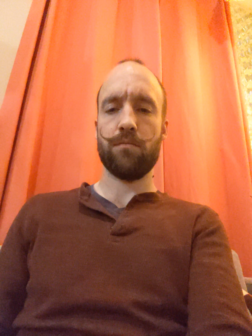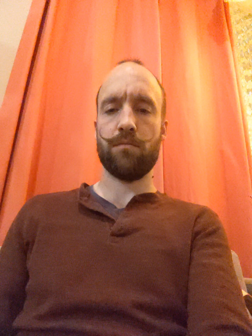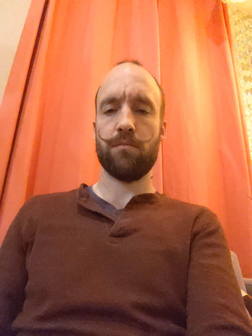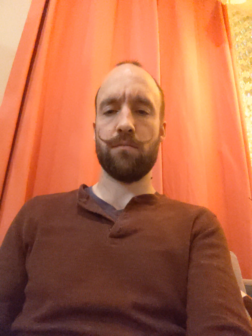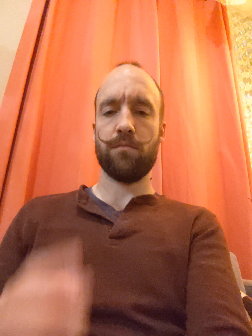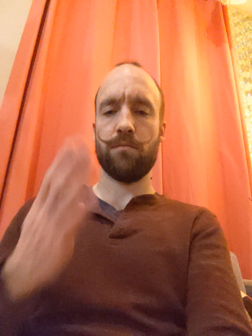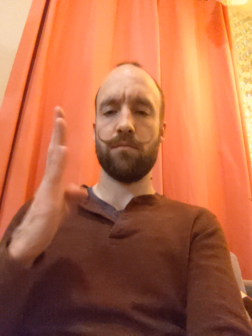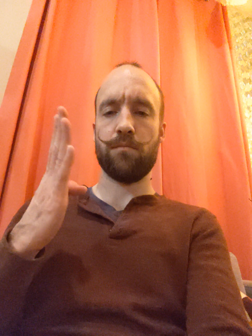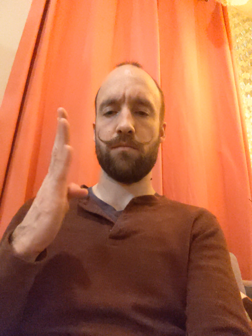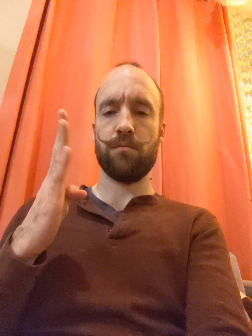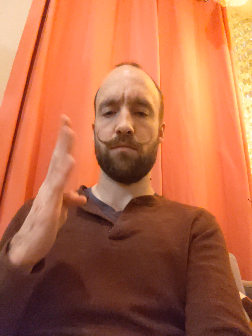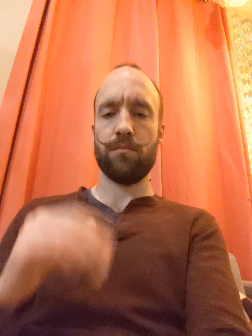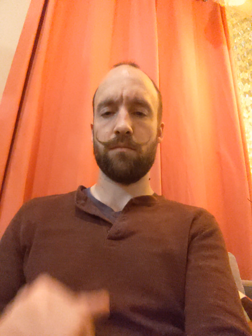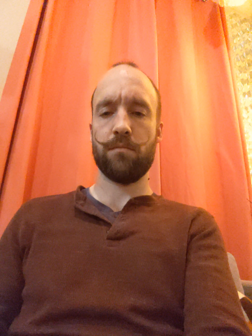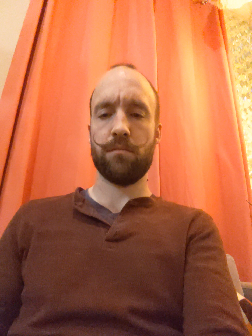blue